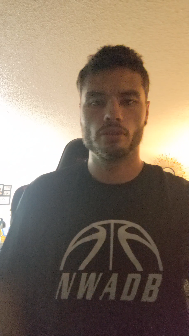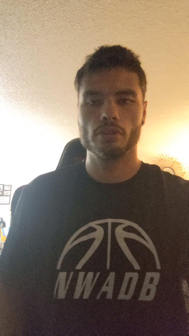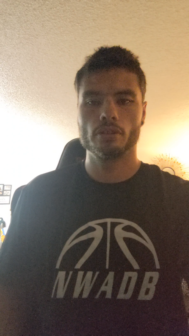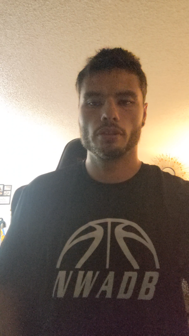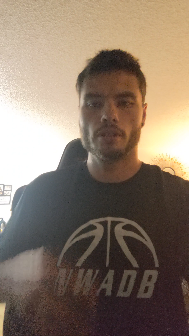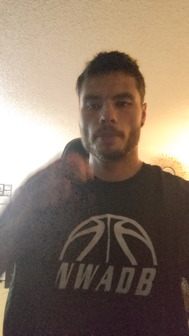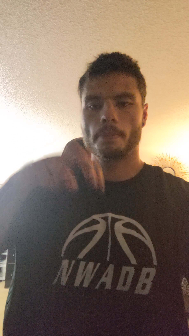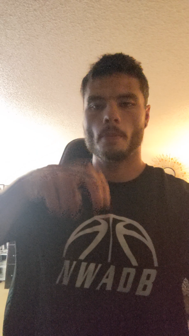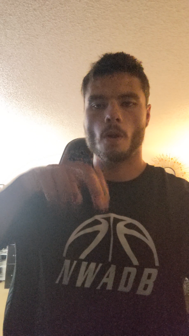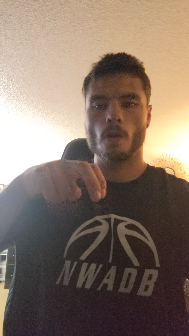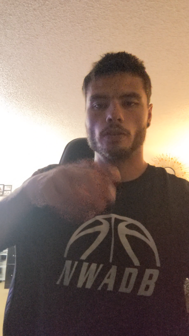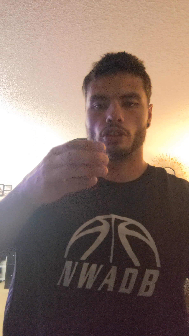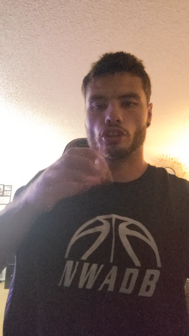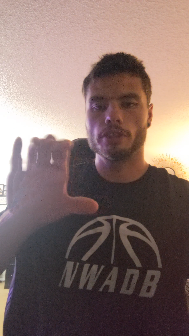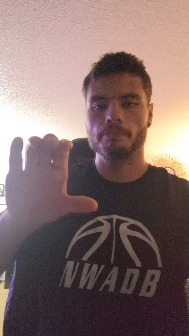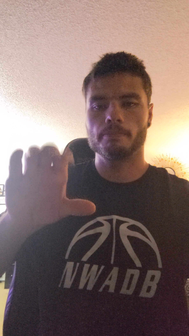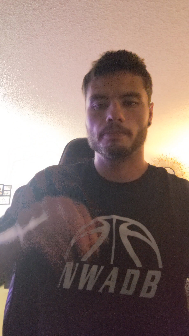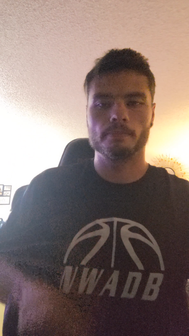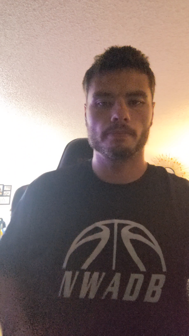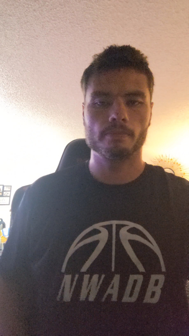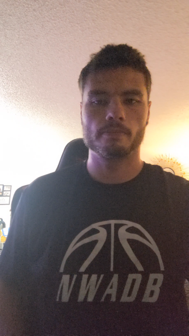potato chip